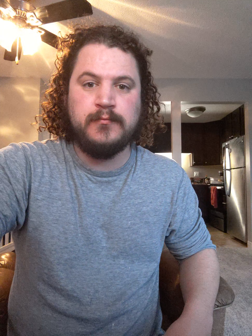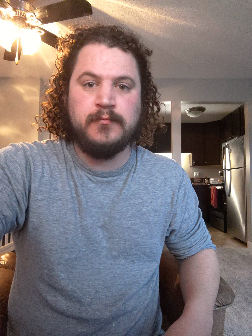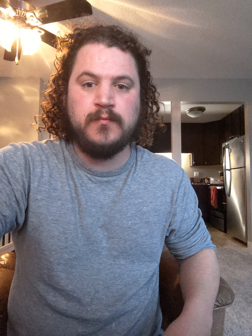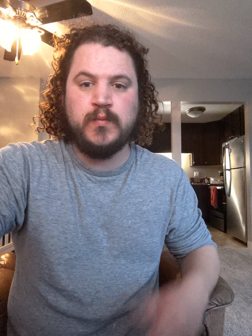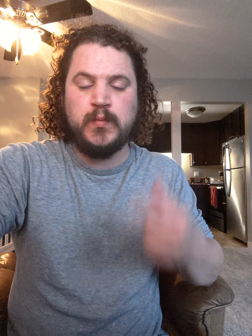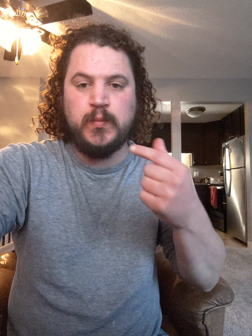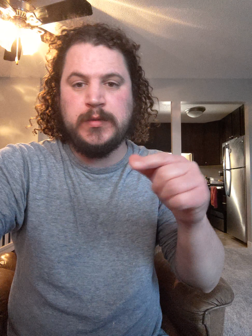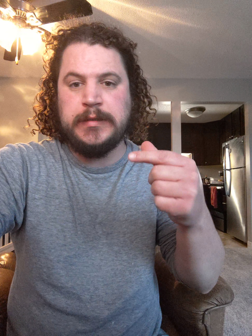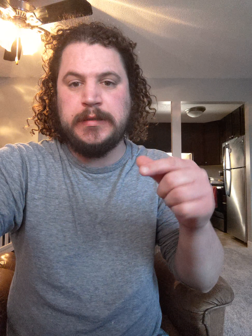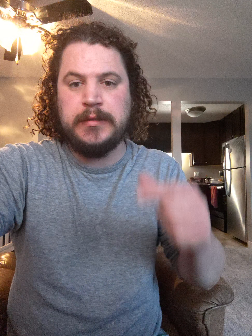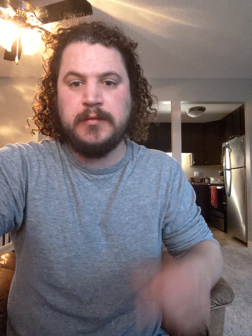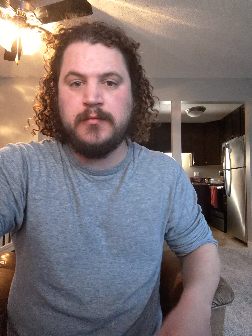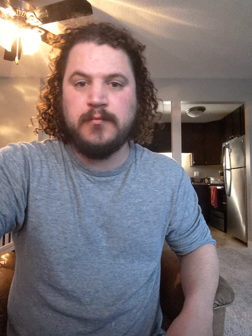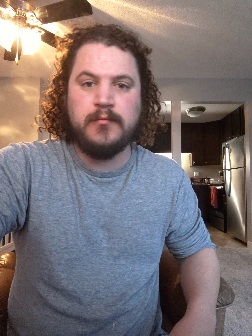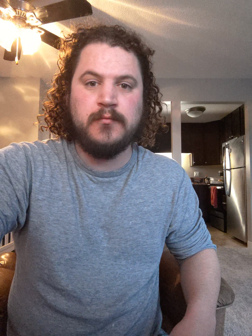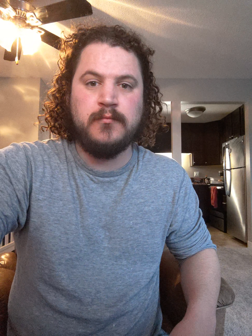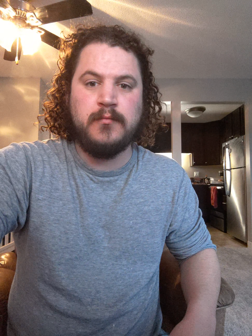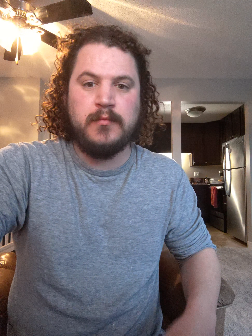green